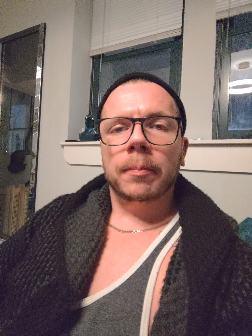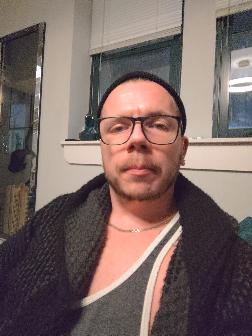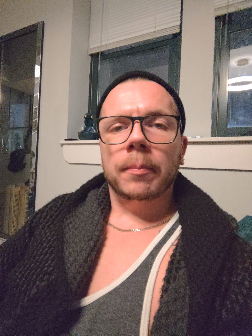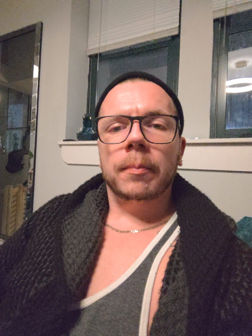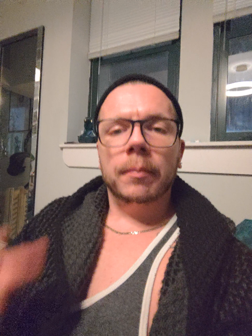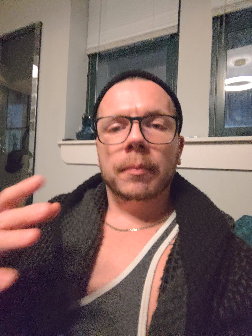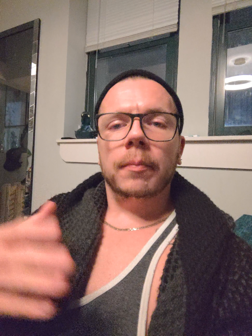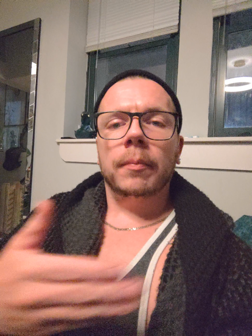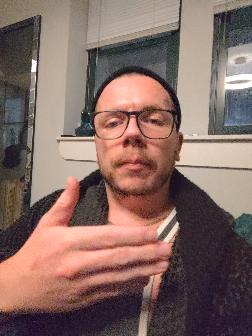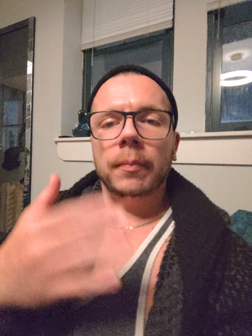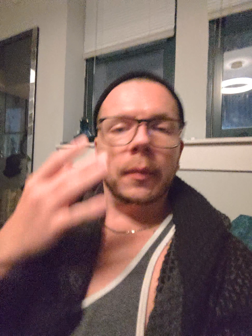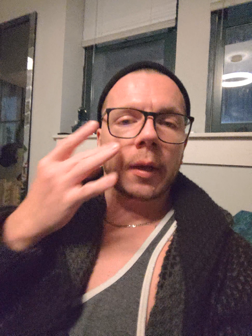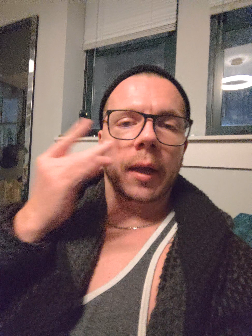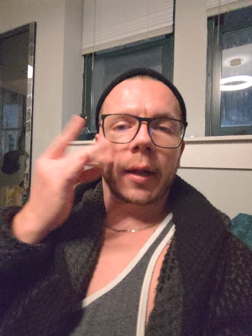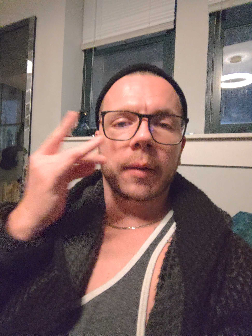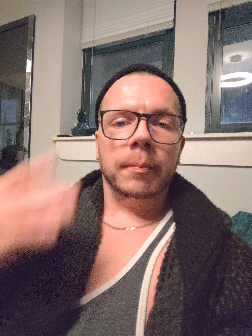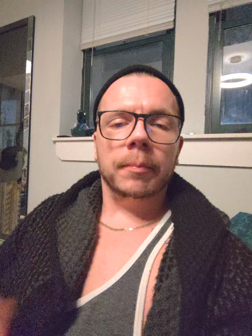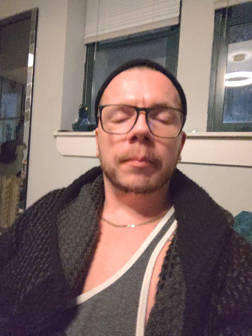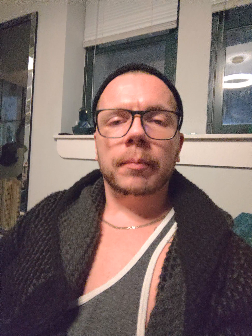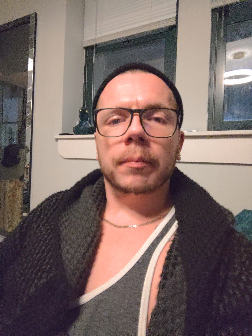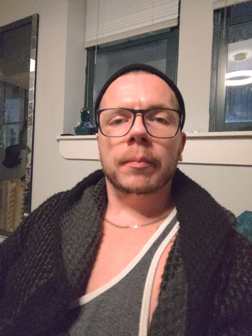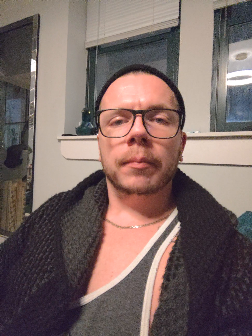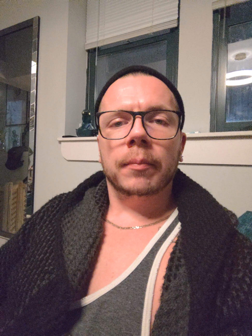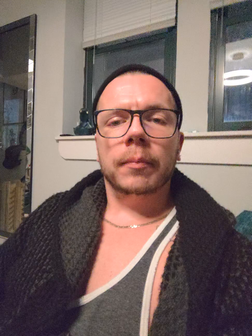kitty